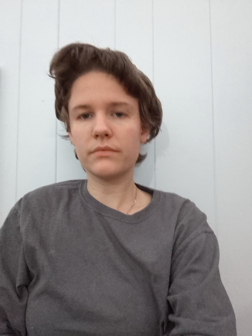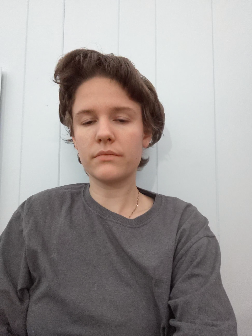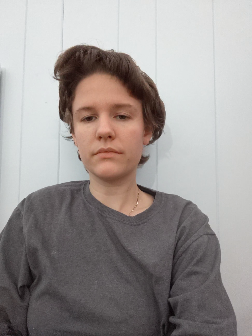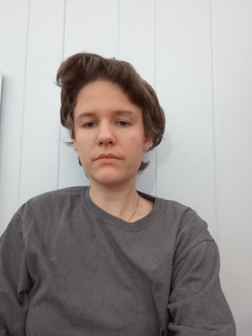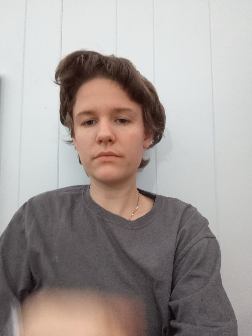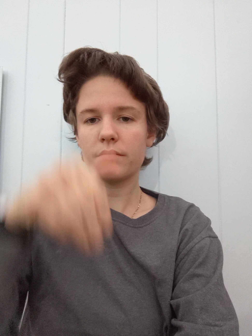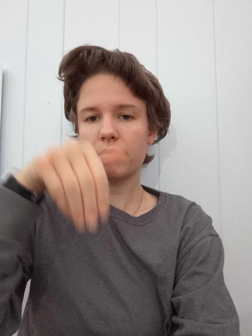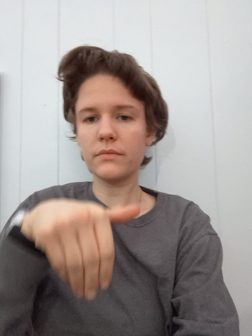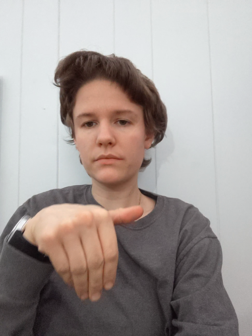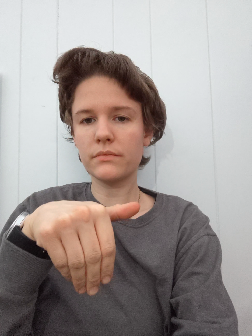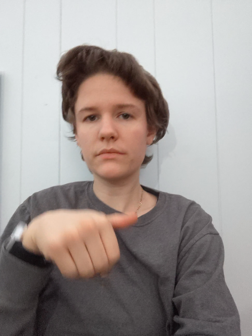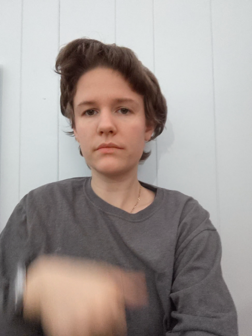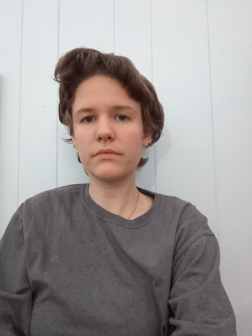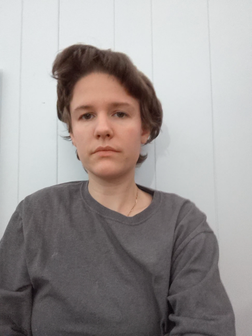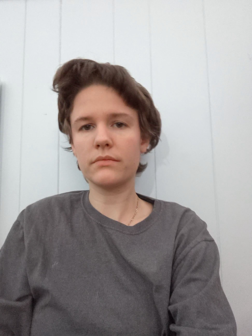night